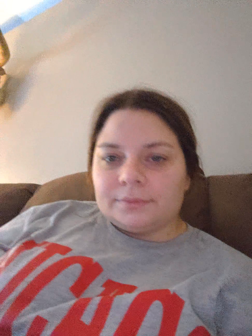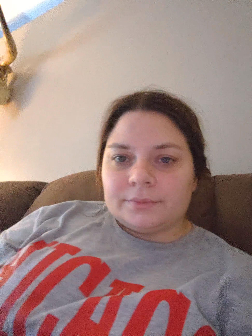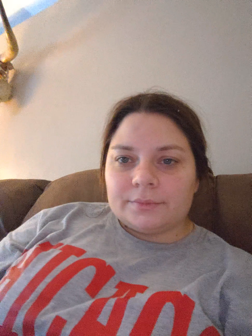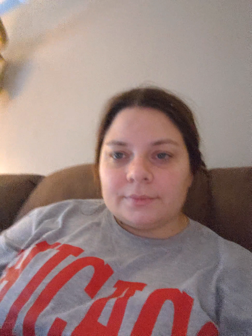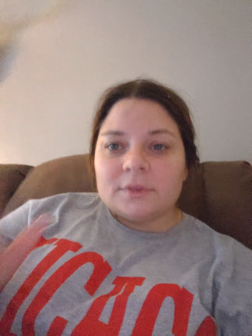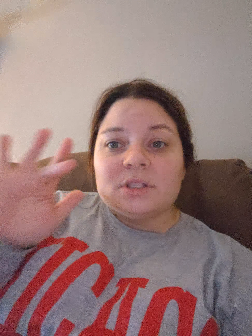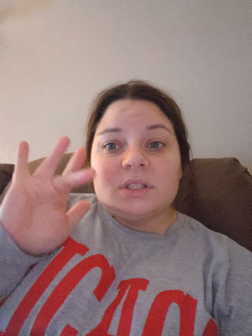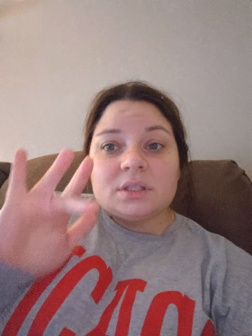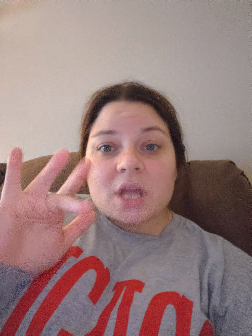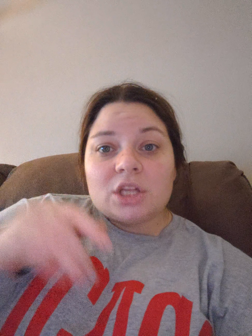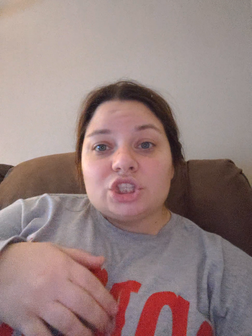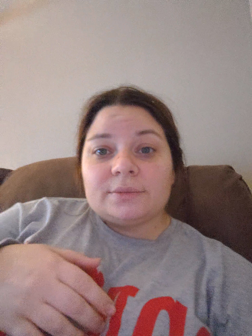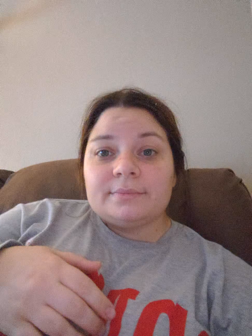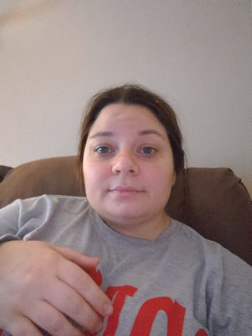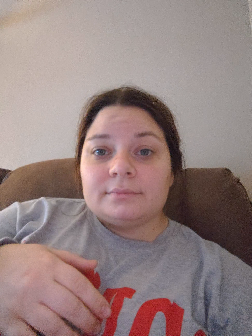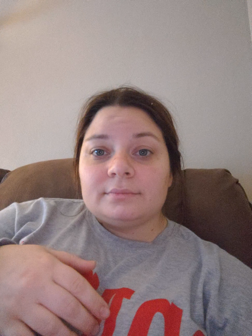touch